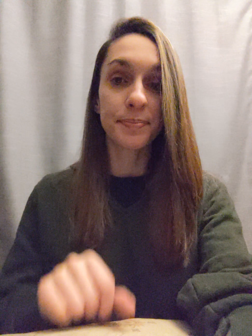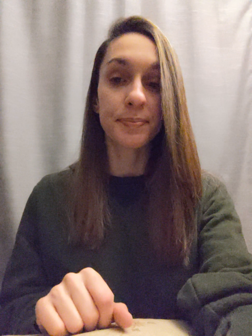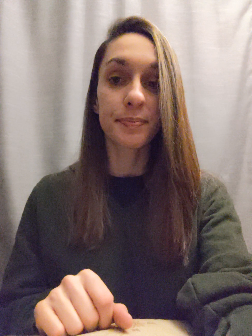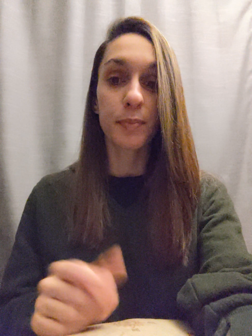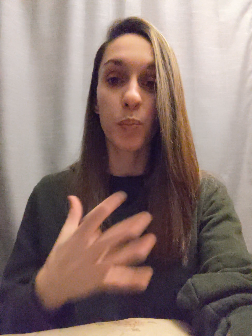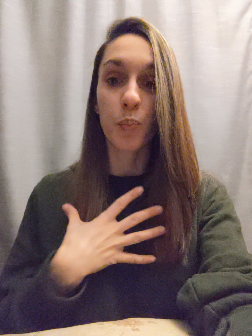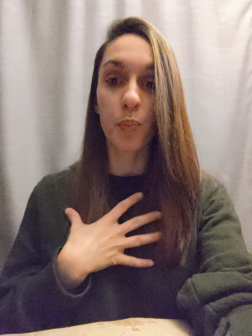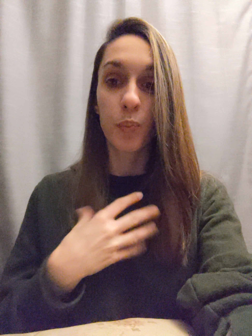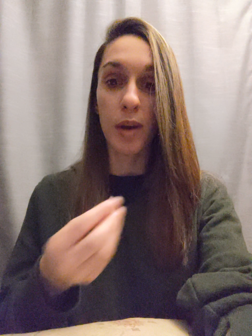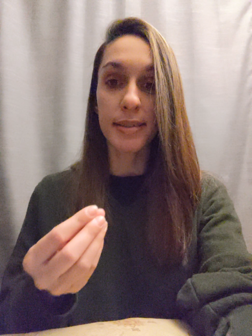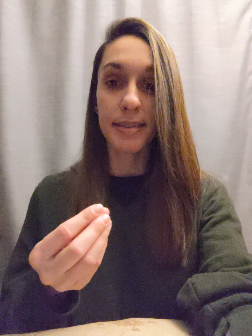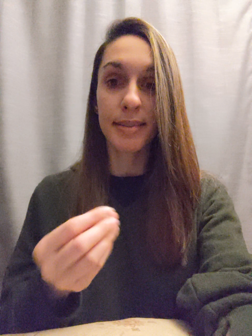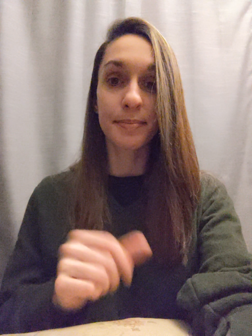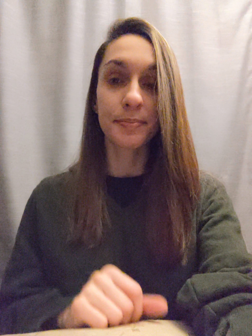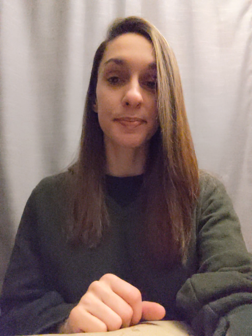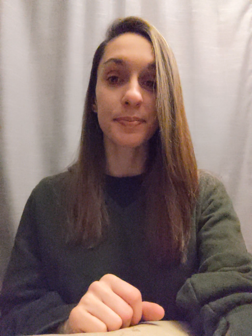white